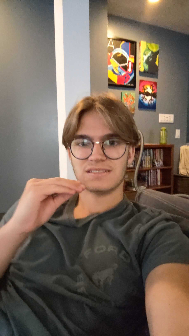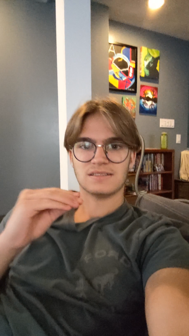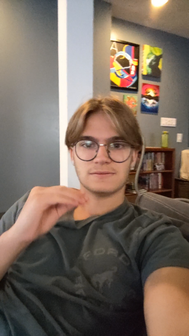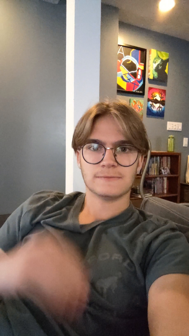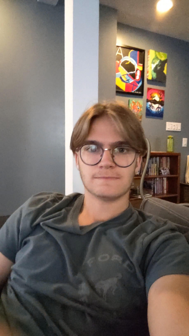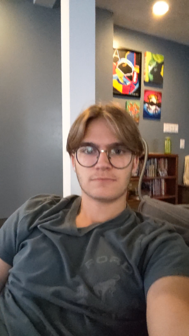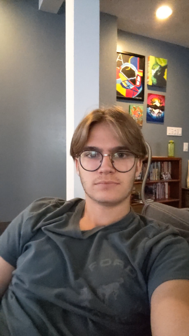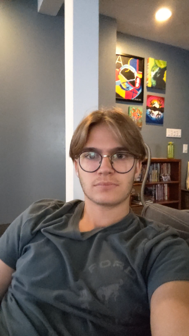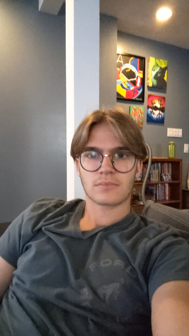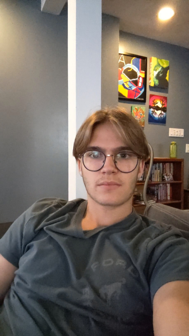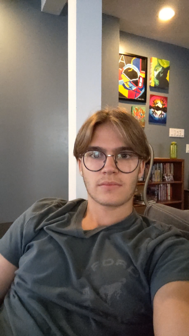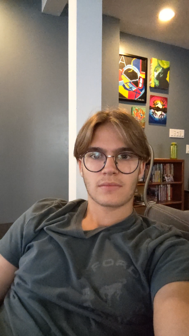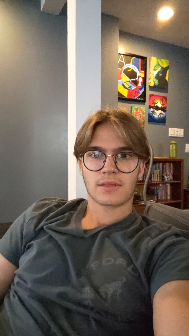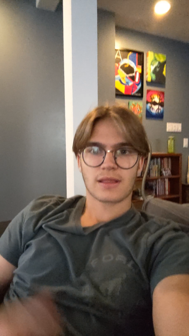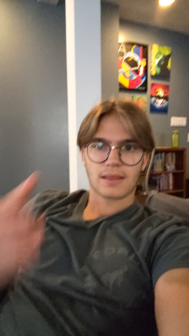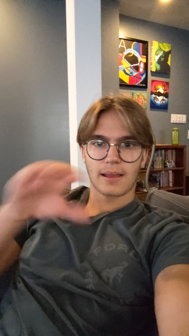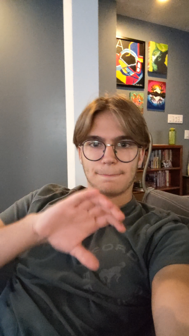dump